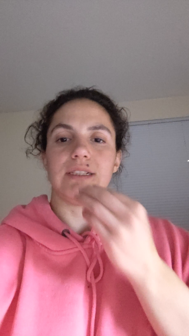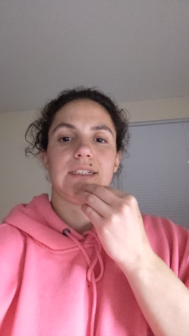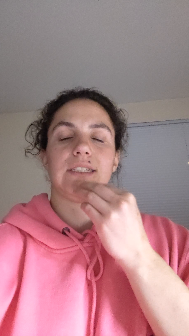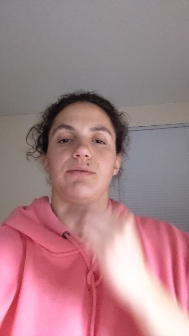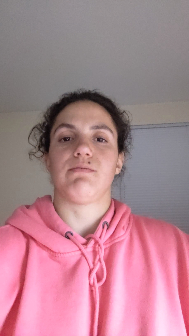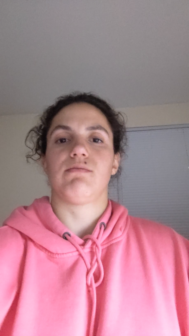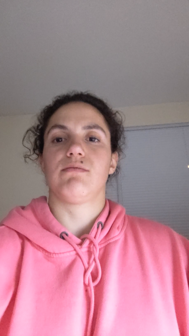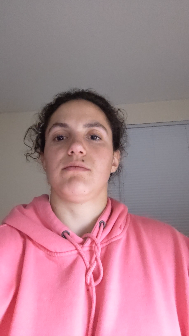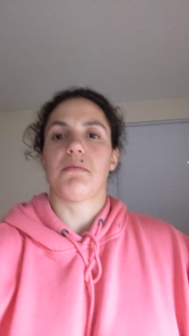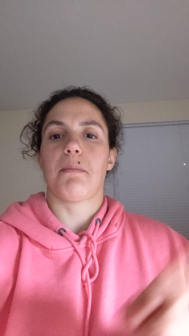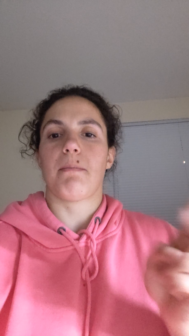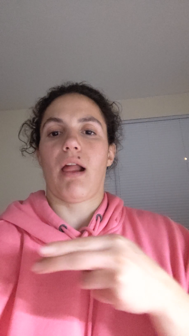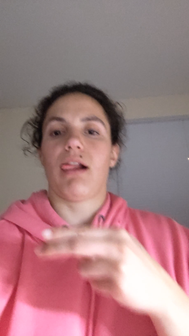belt